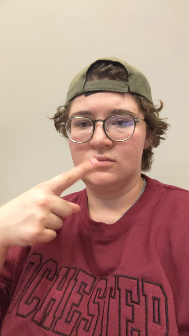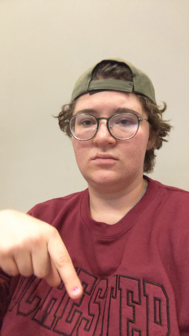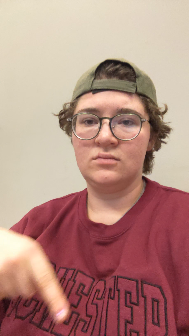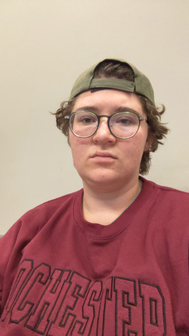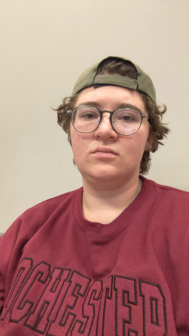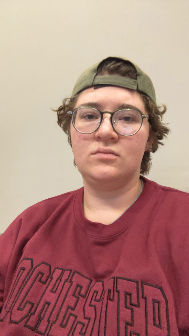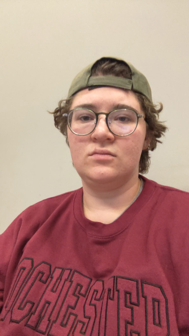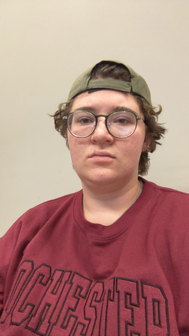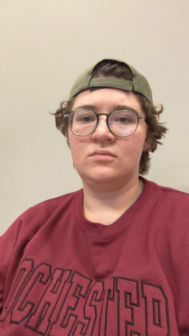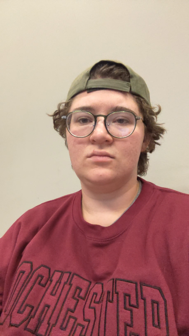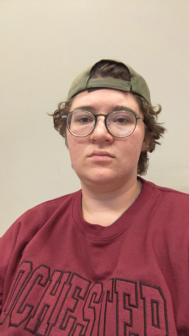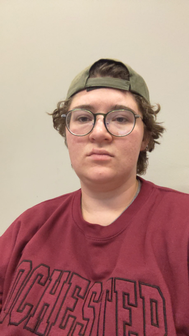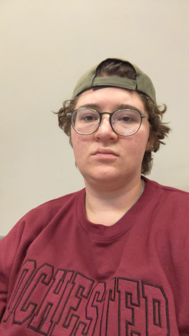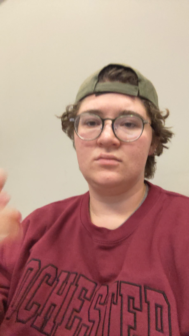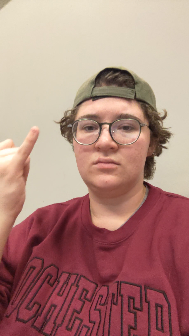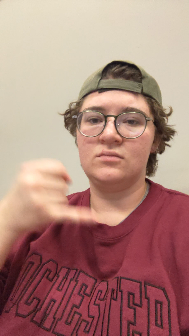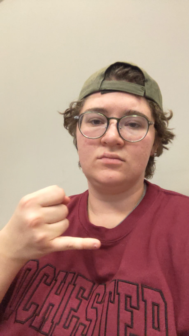last